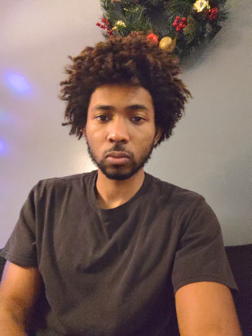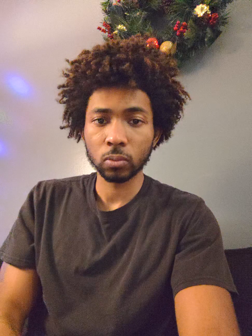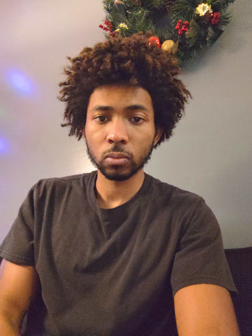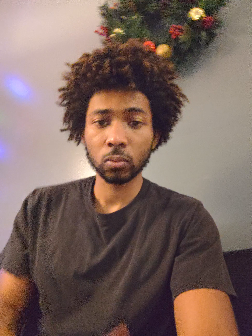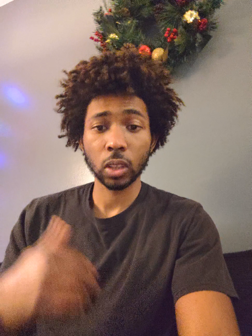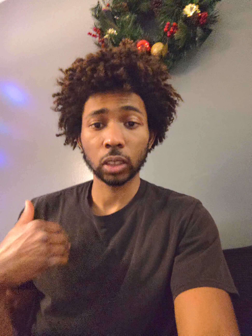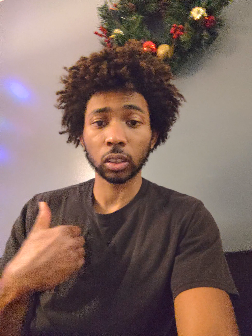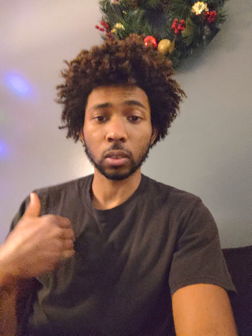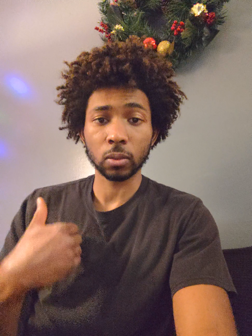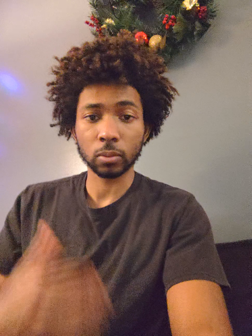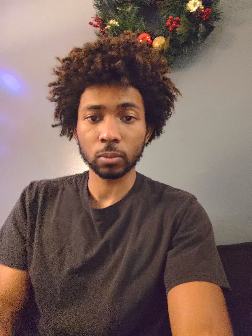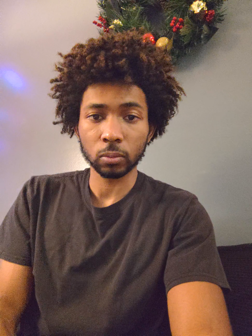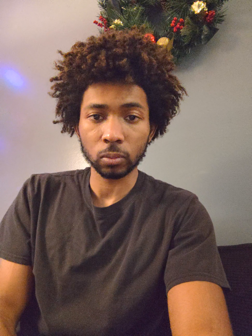animal